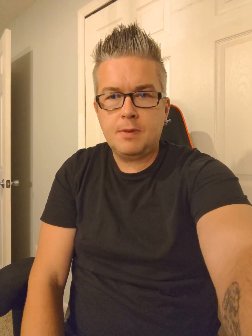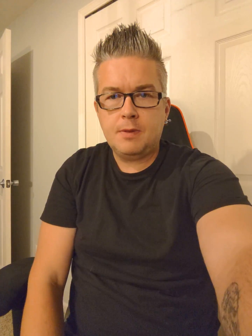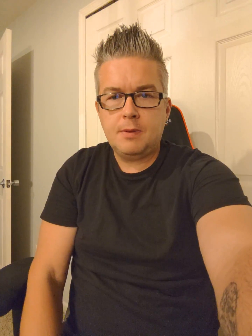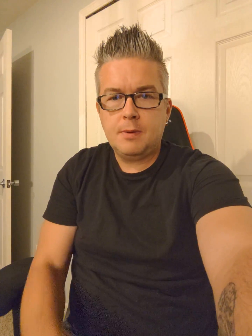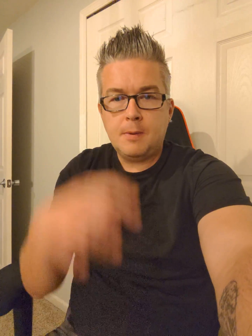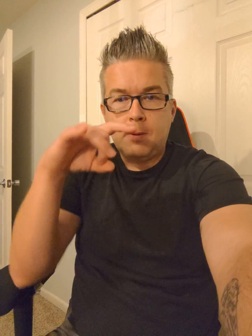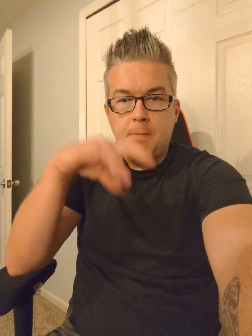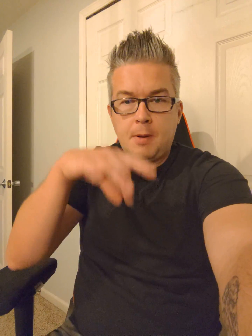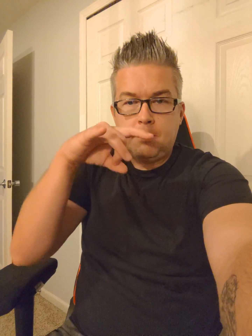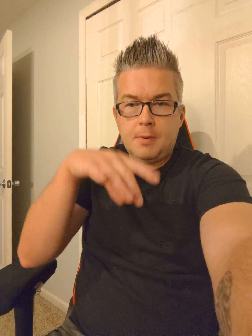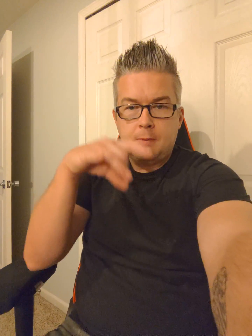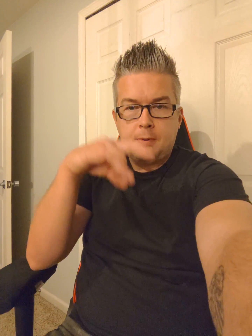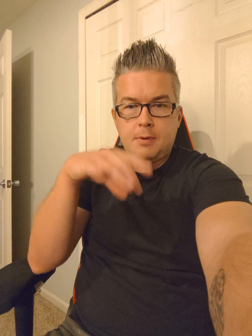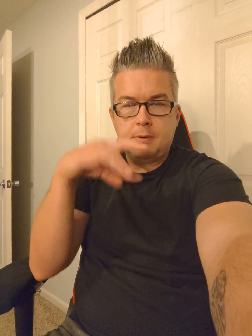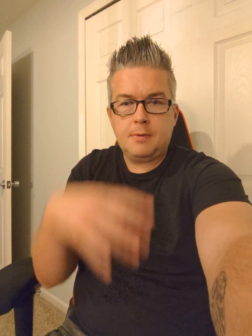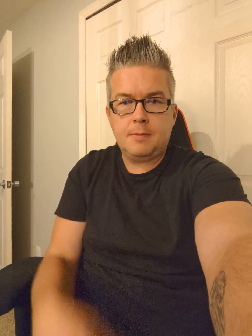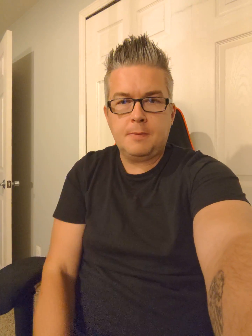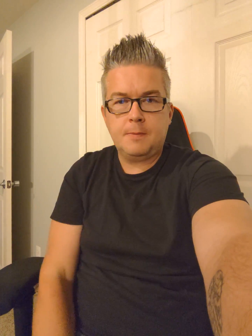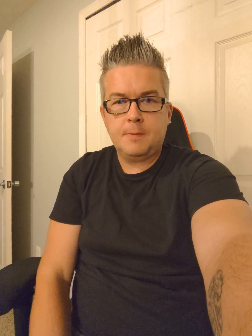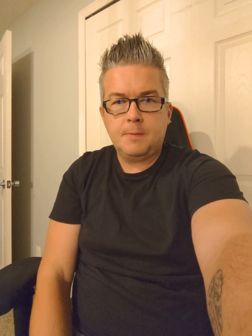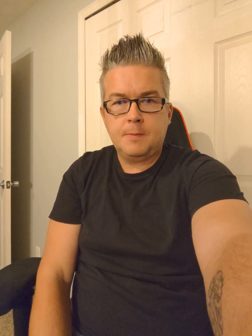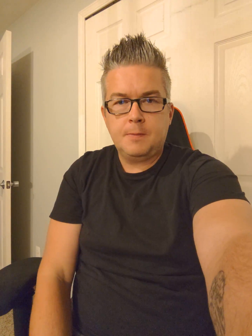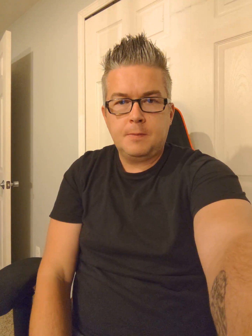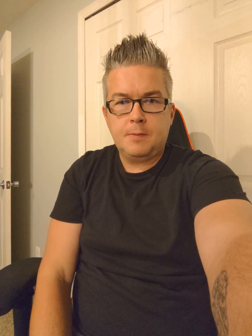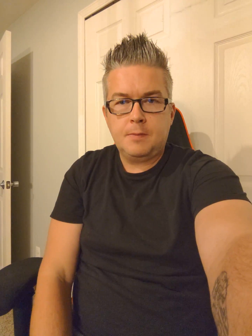pumpkin